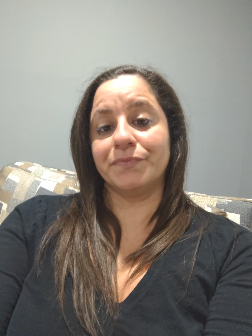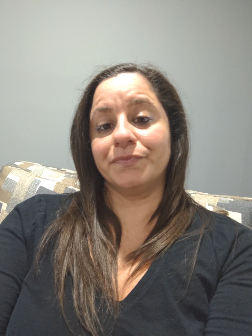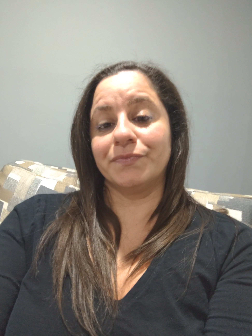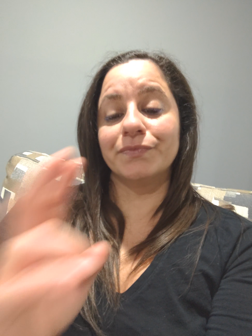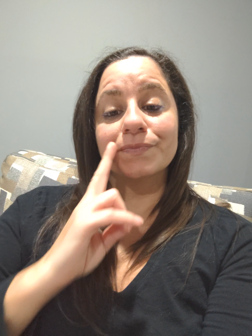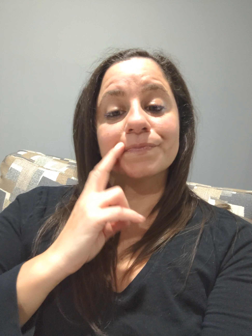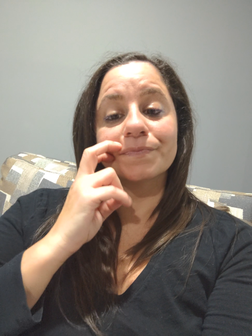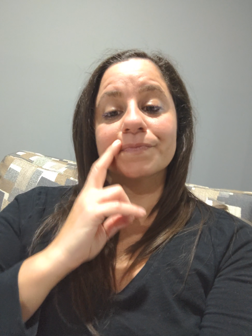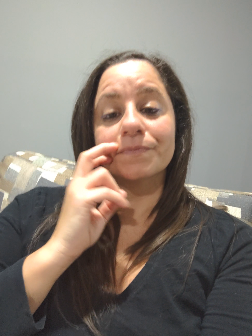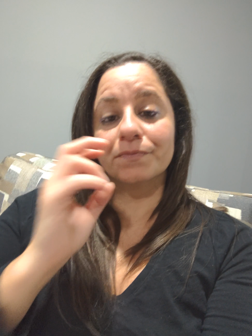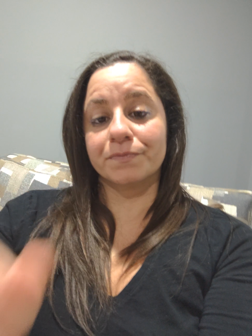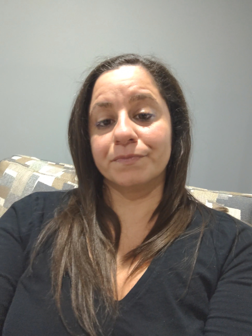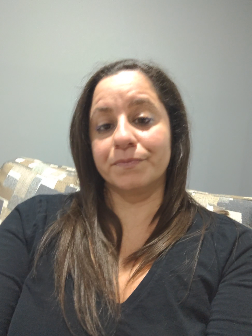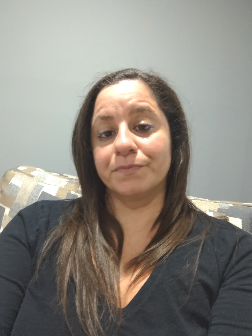gum